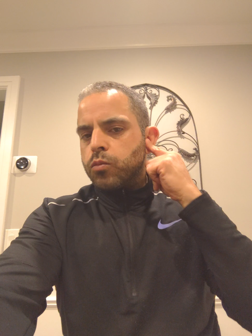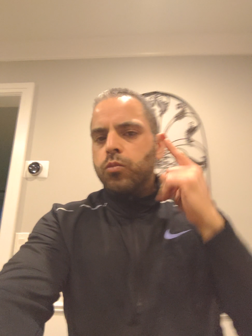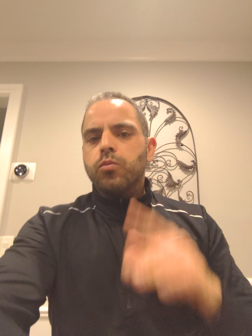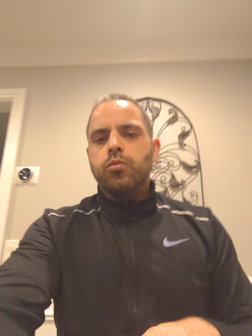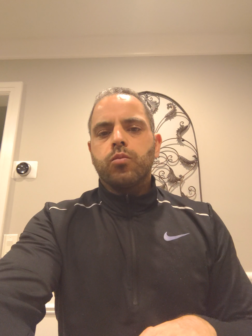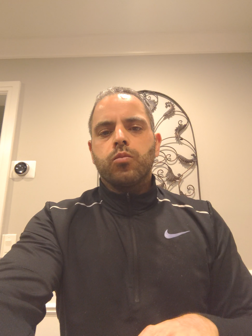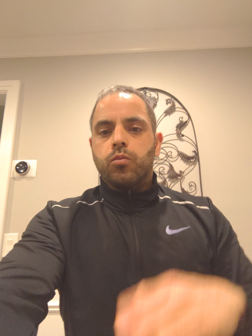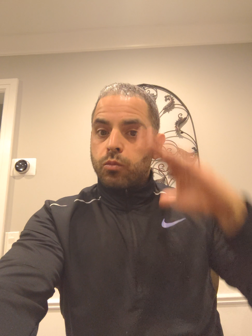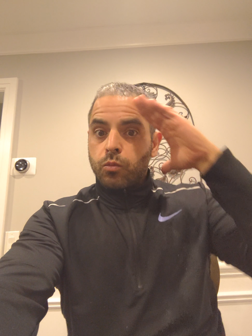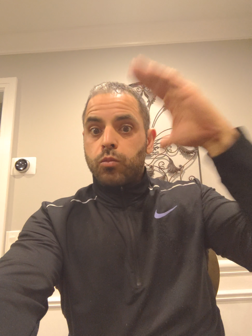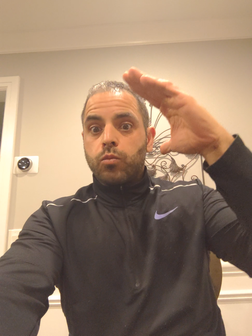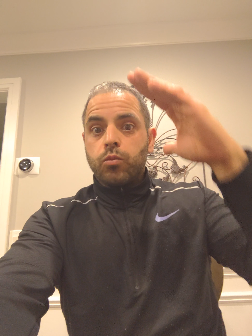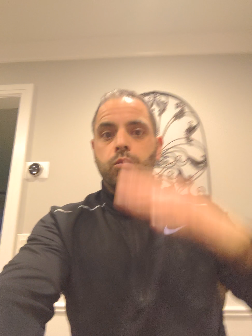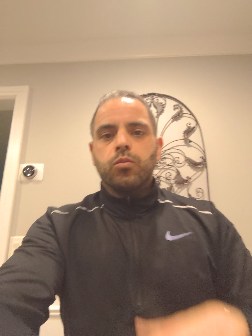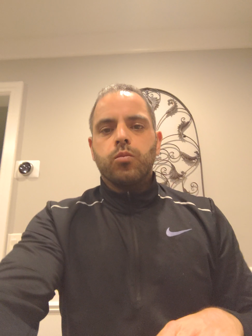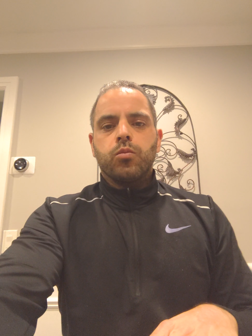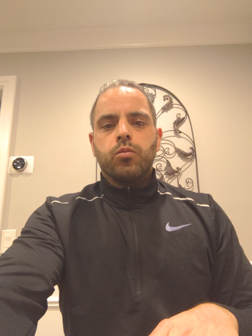hello